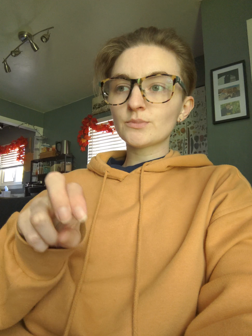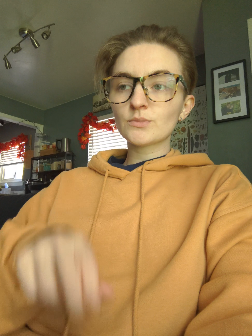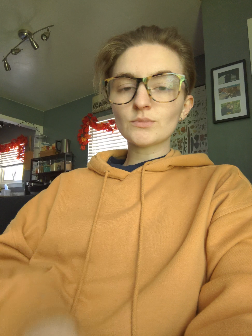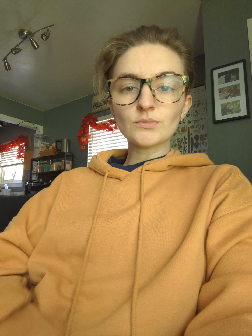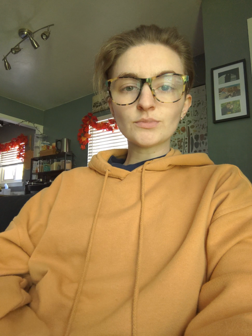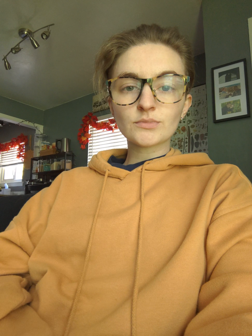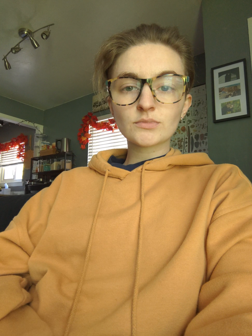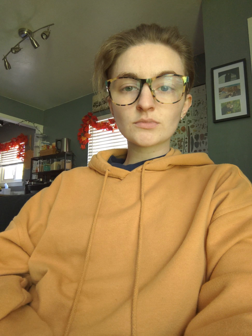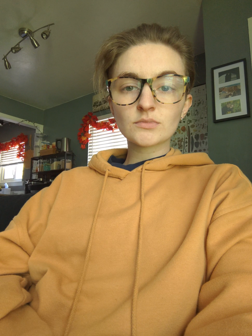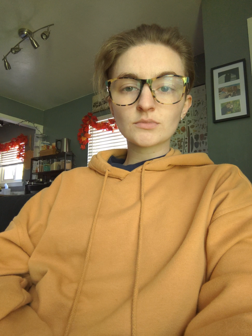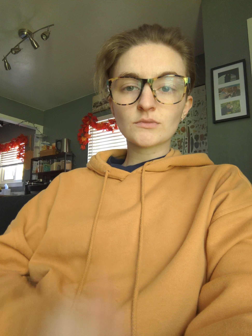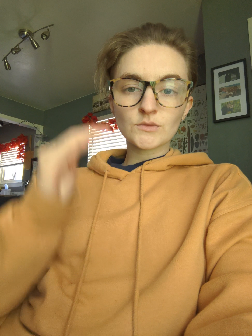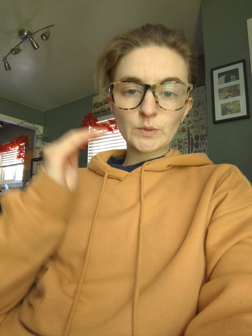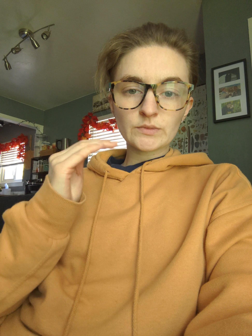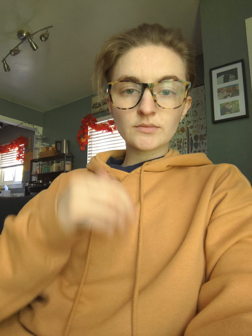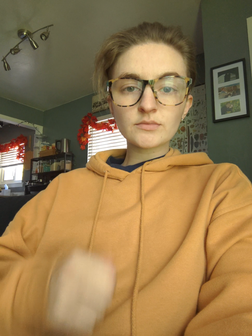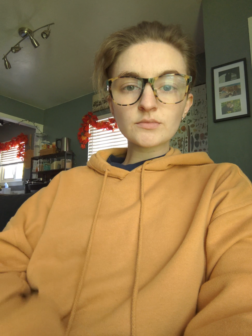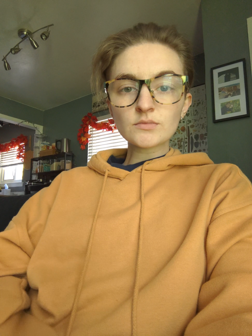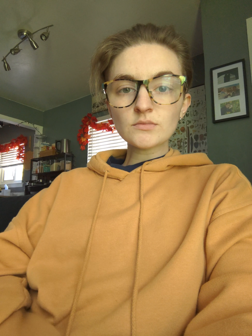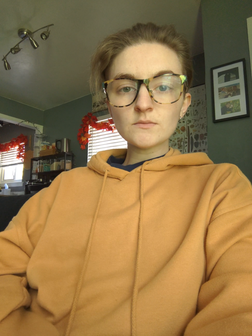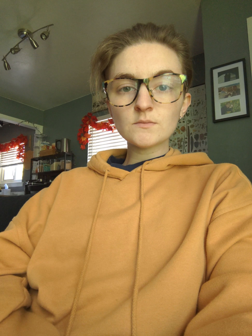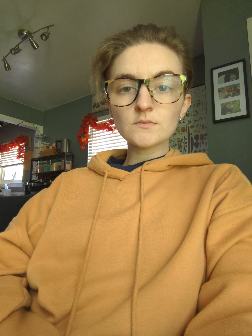short